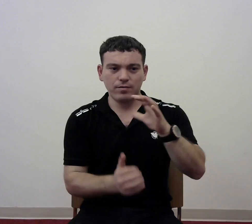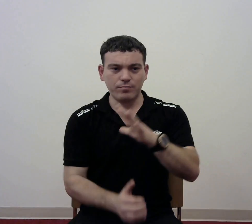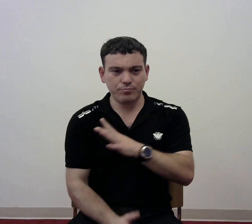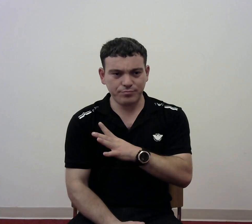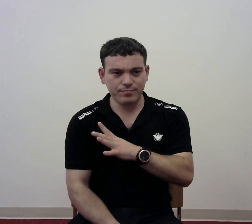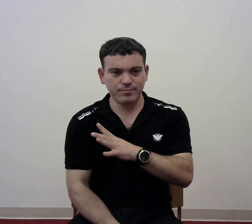olmaq